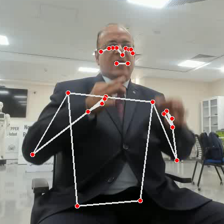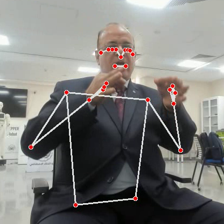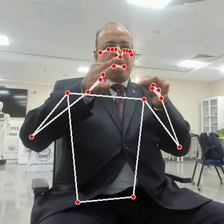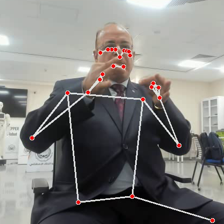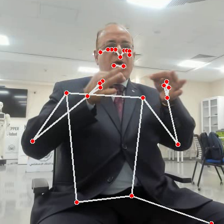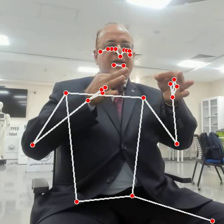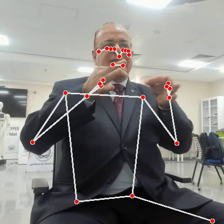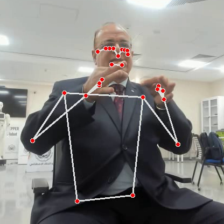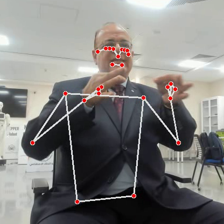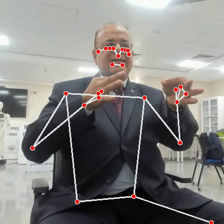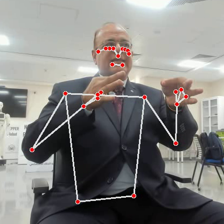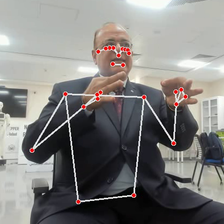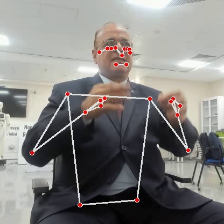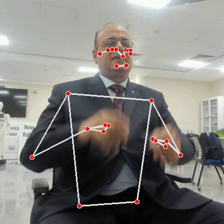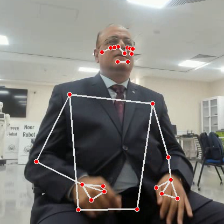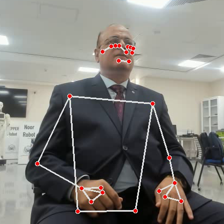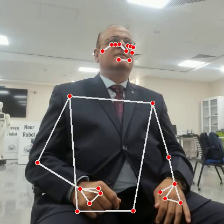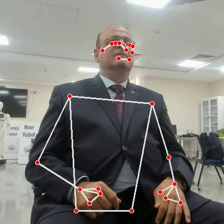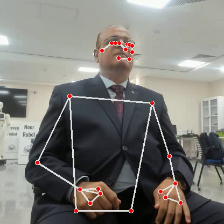mohands